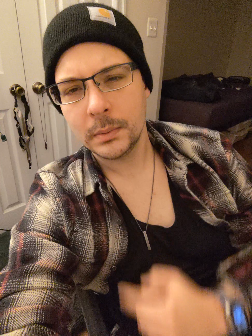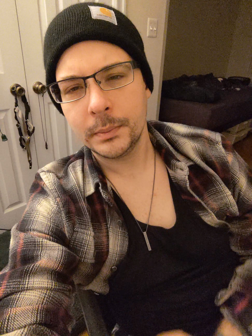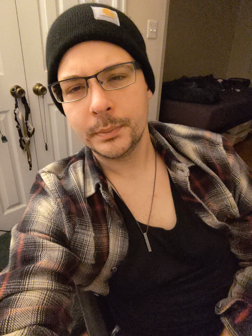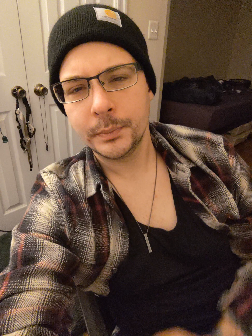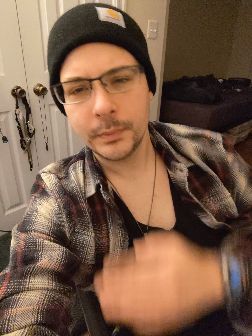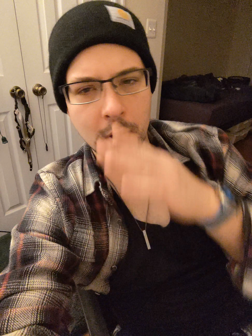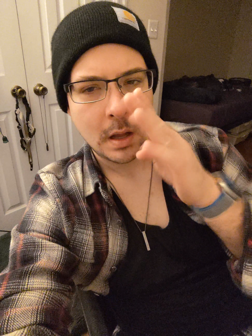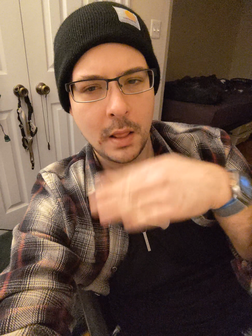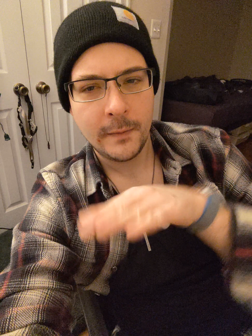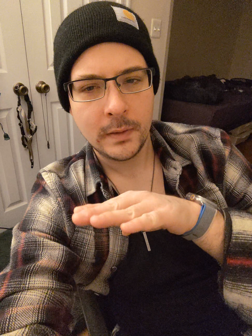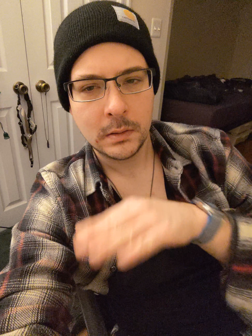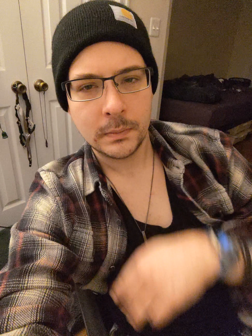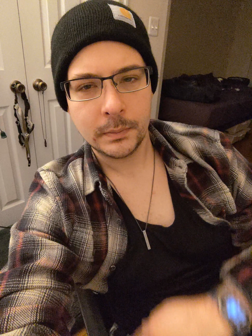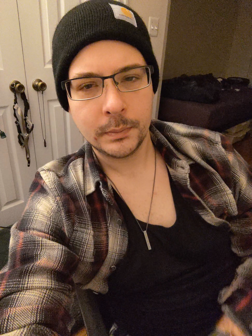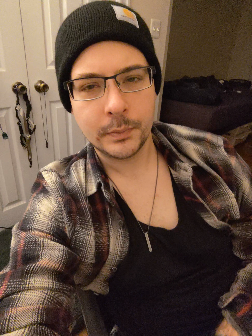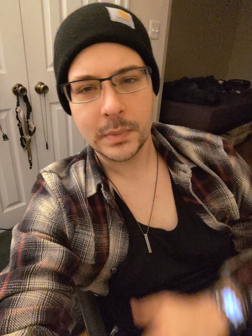elephant